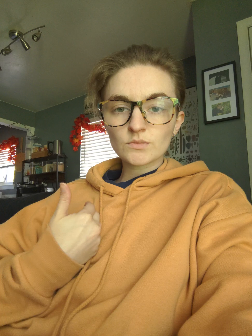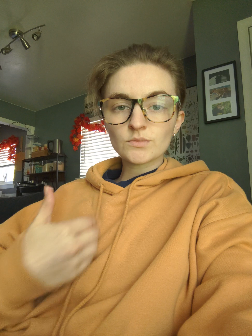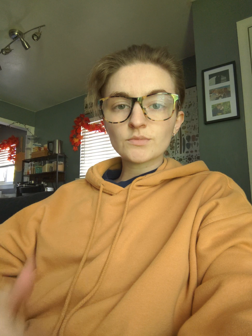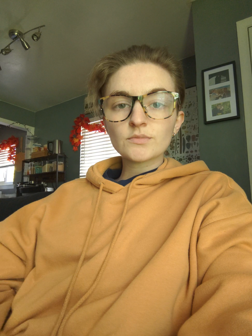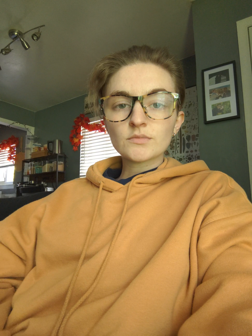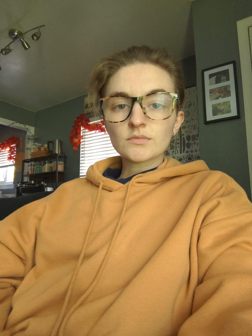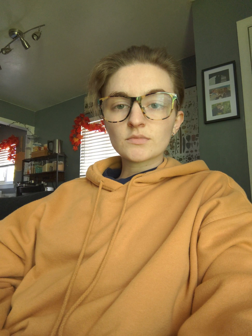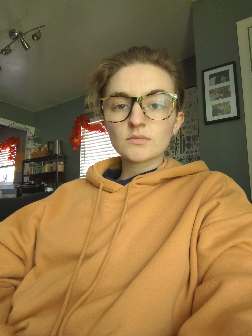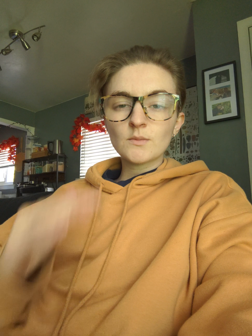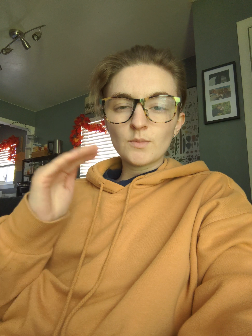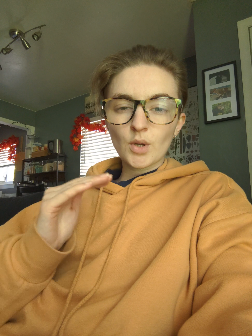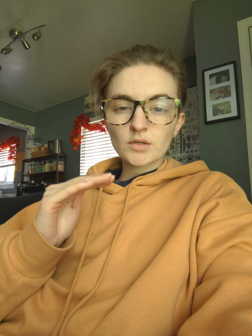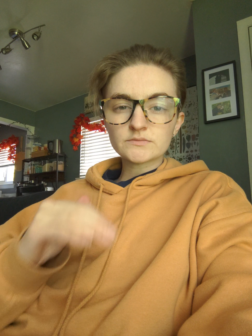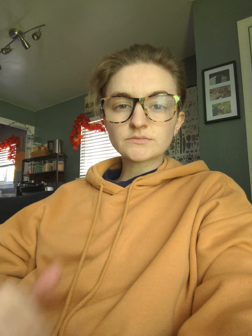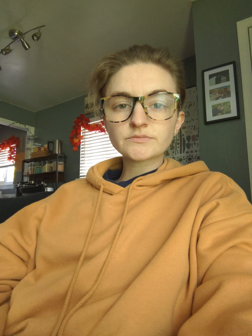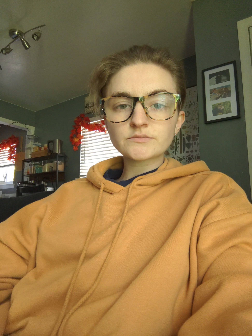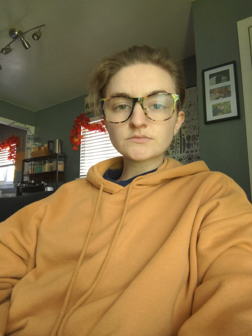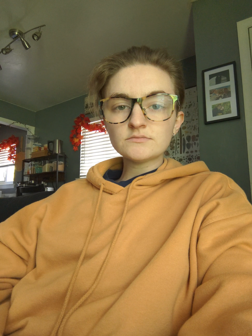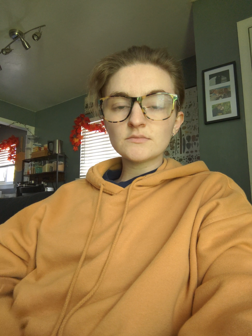little